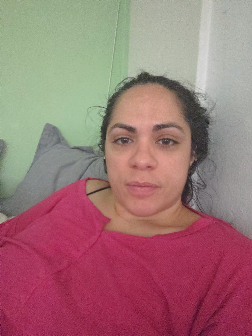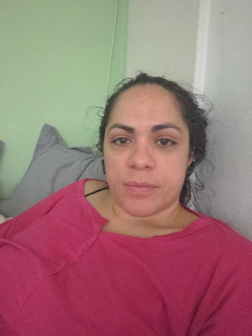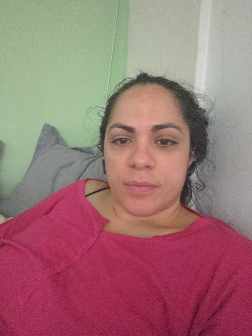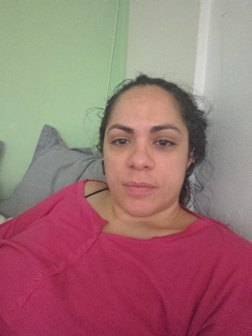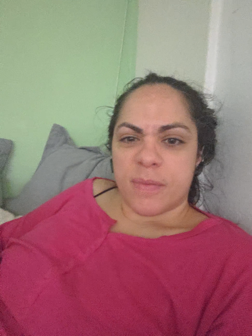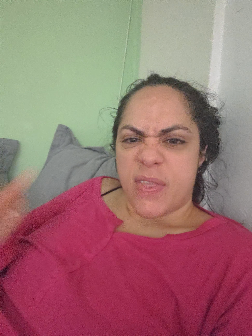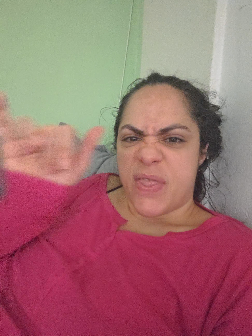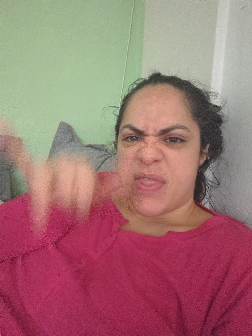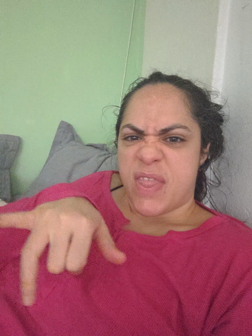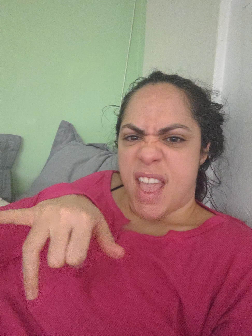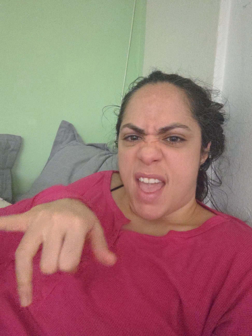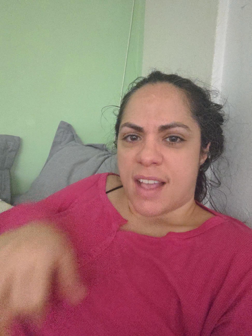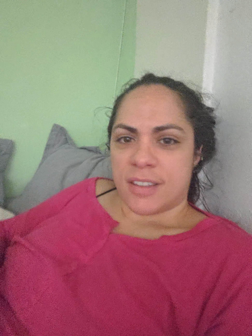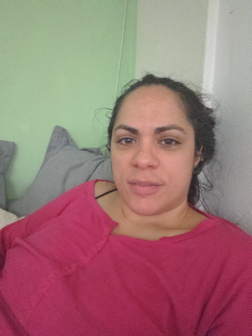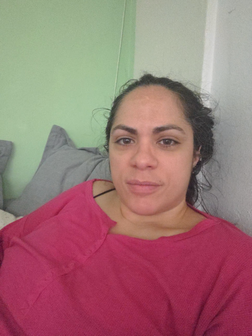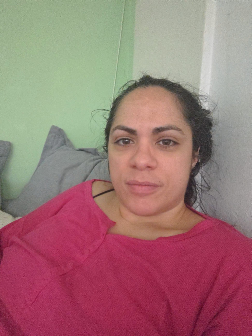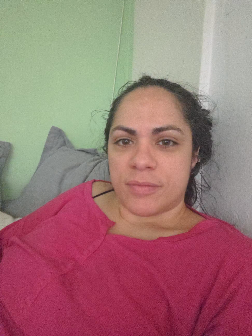that